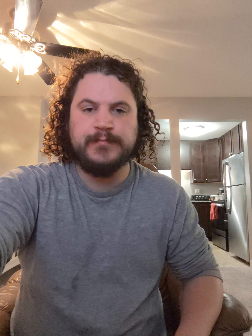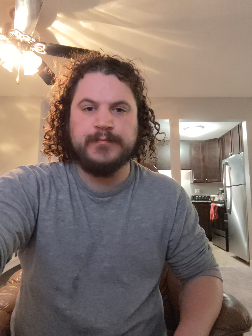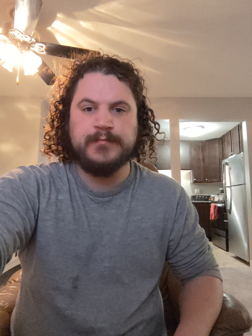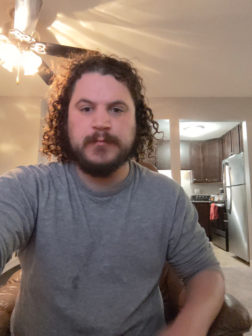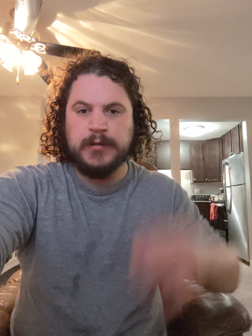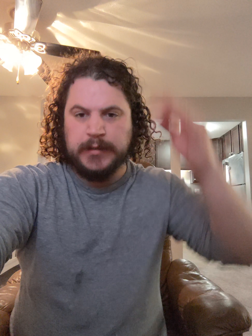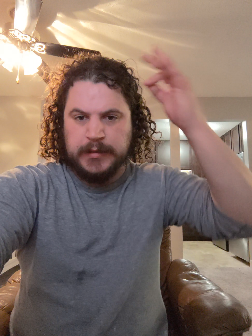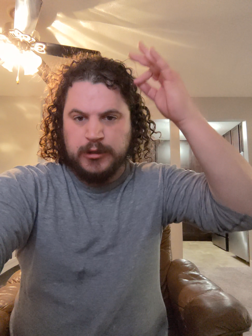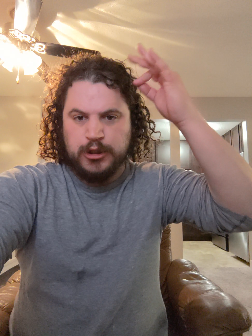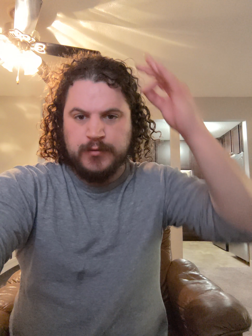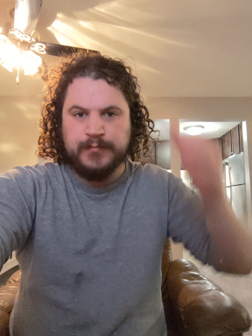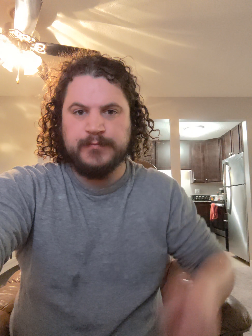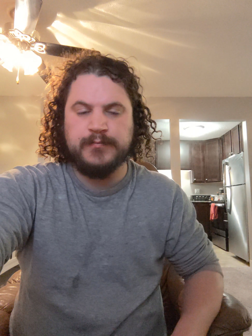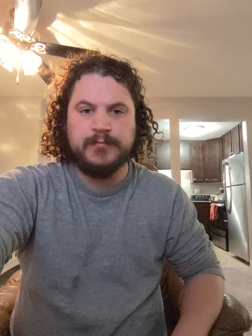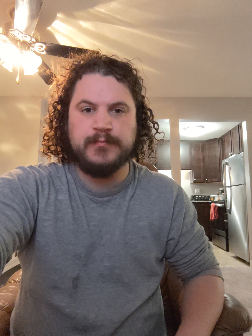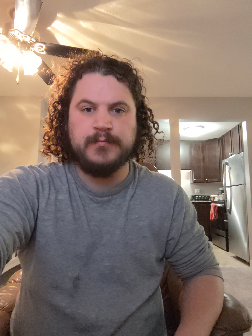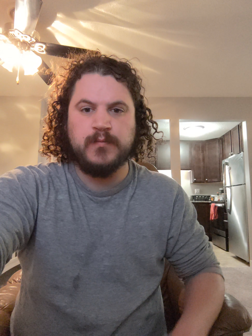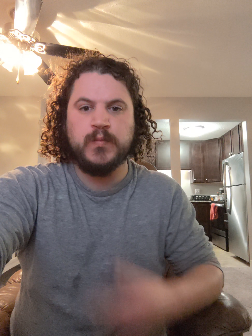hair